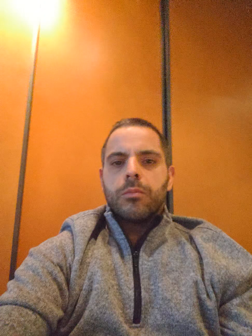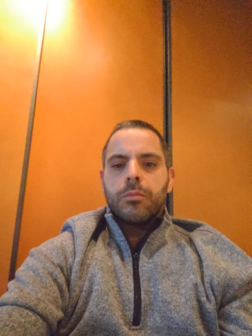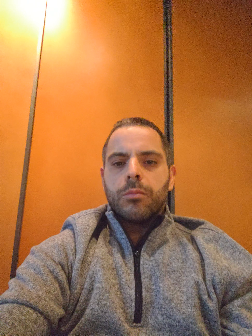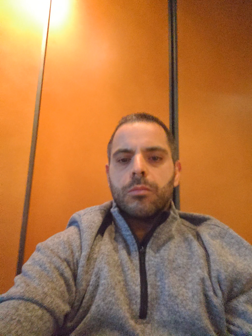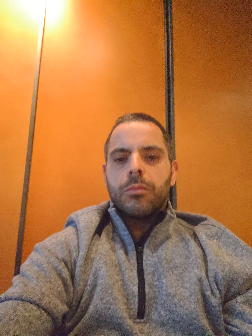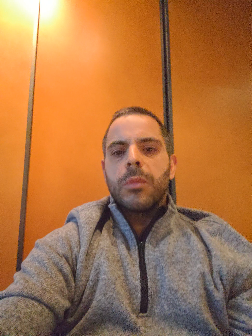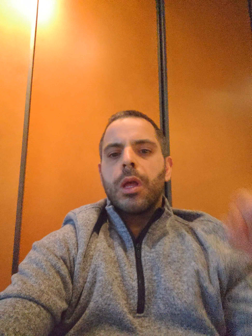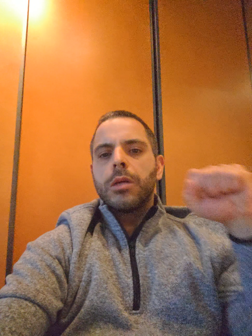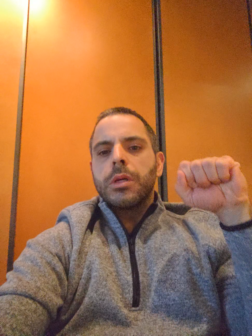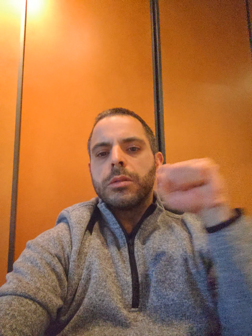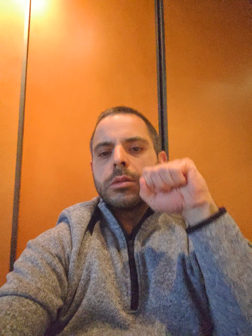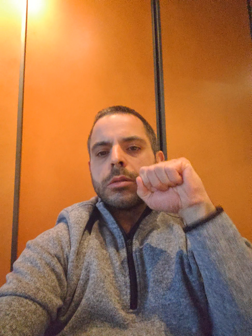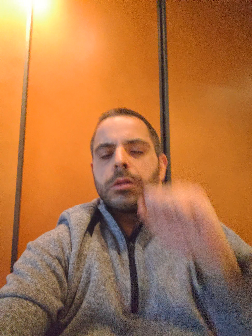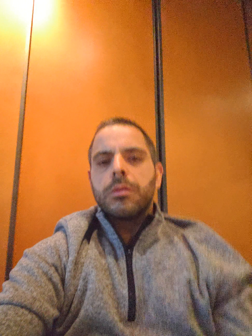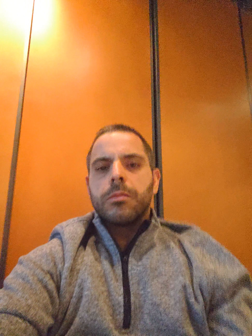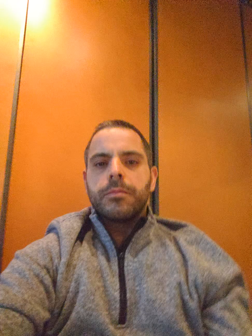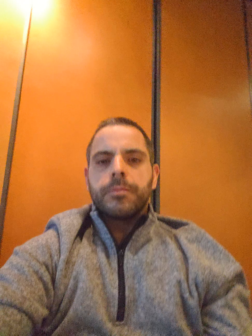carrot